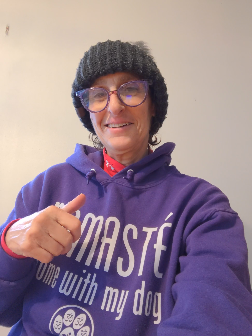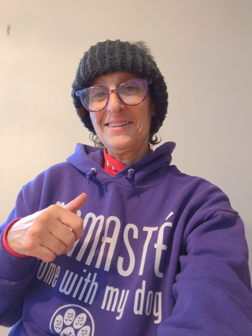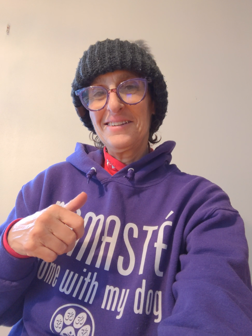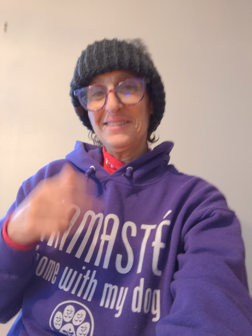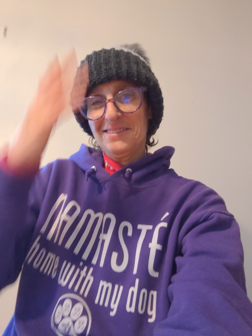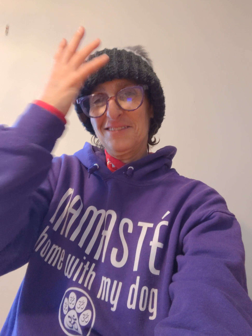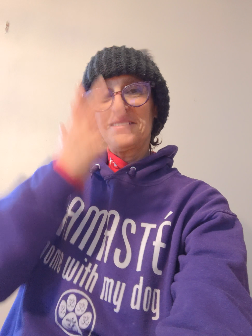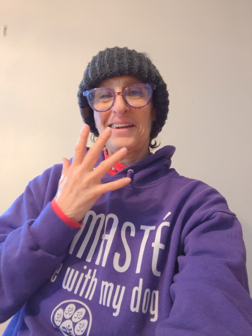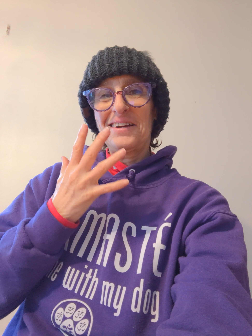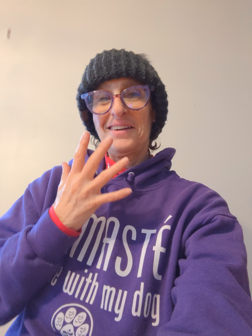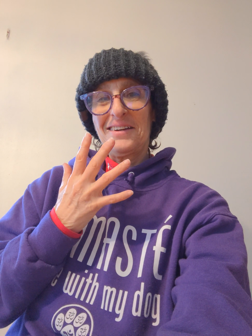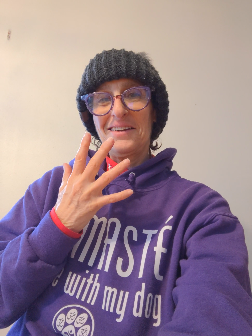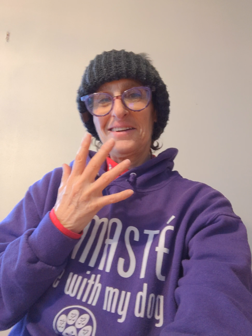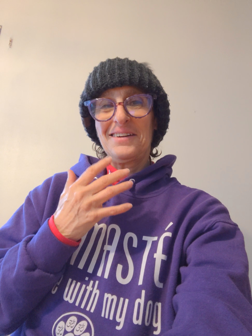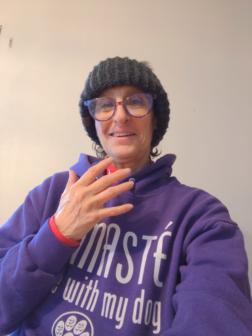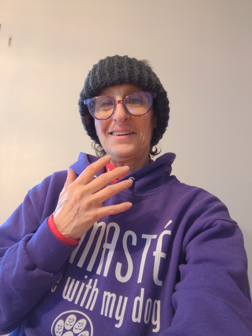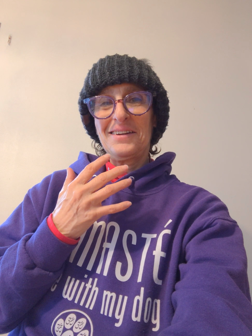sad